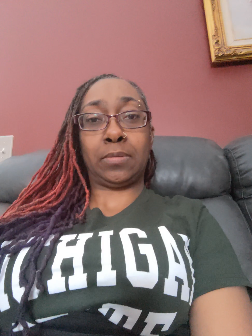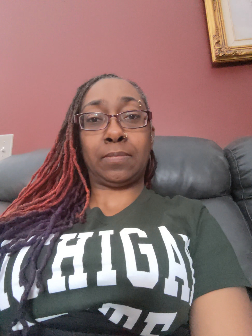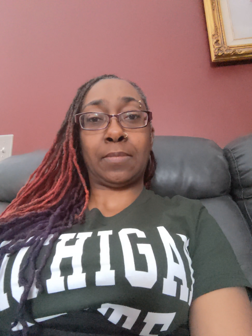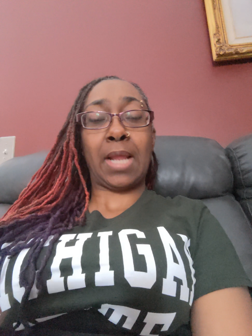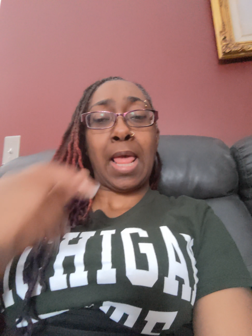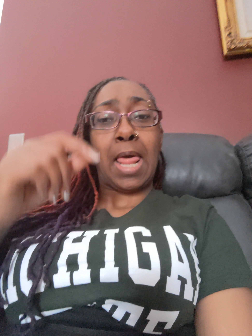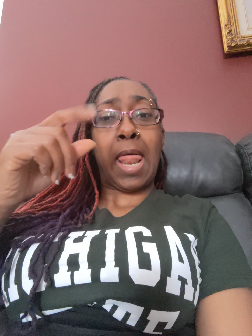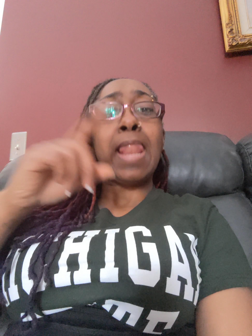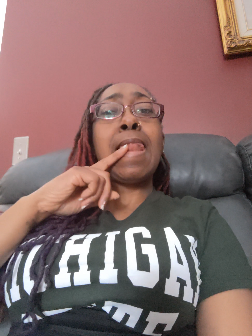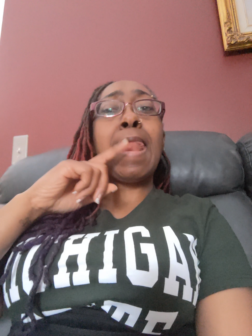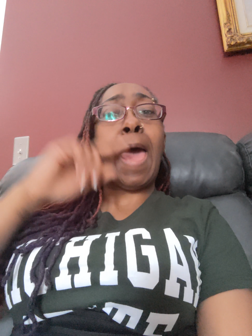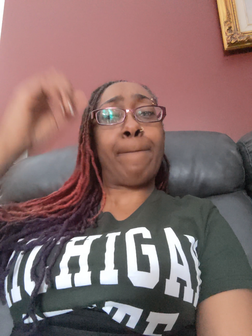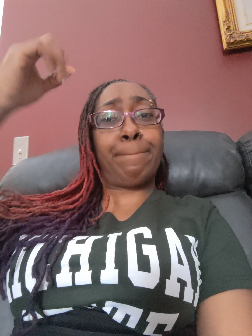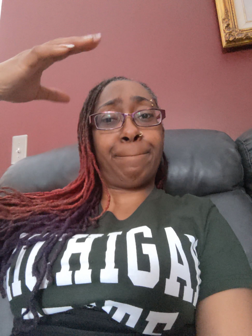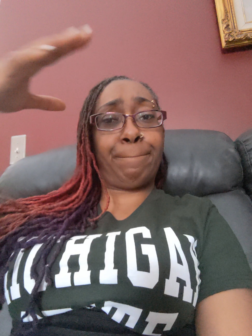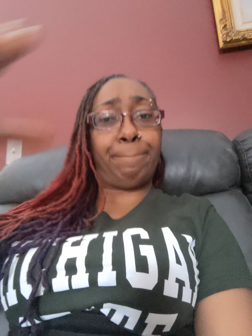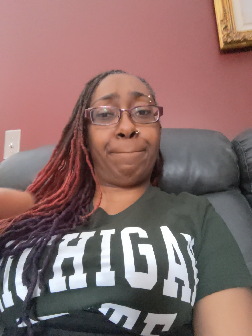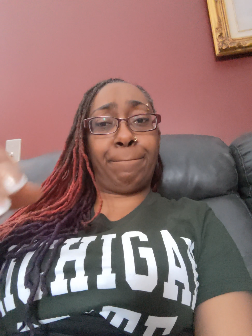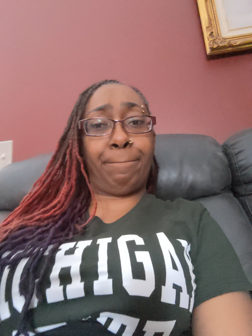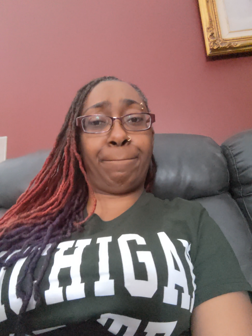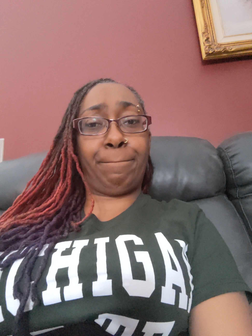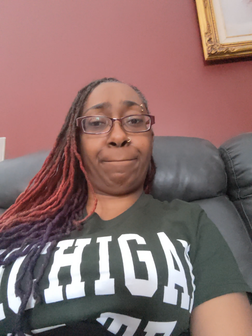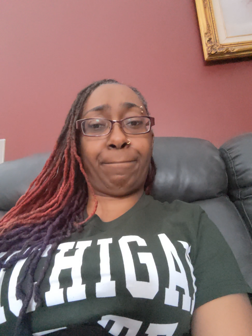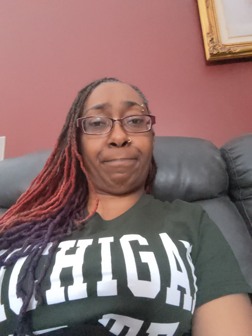lamp